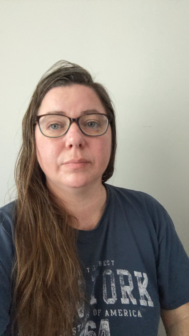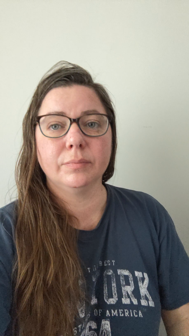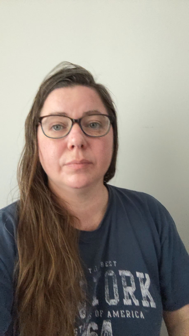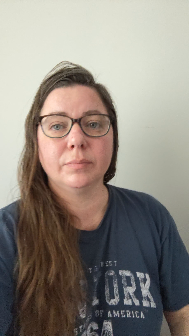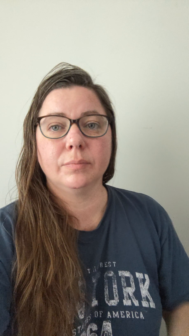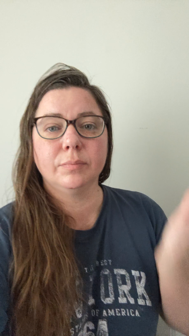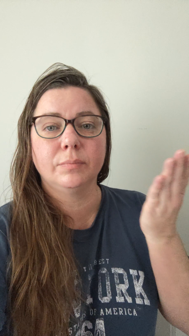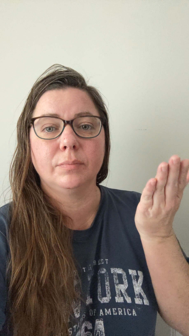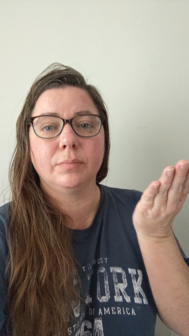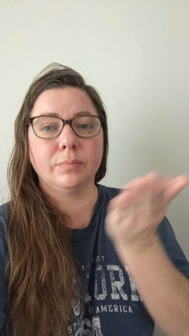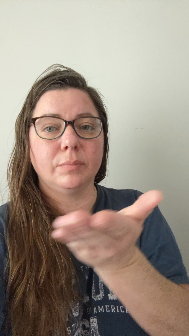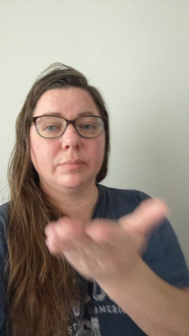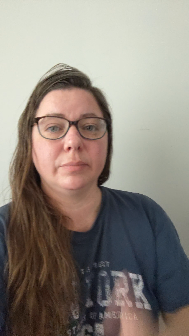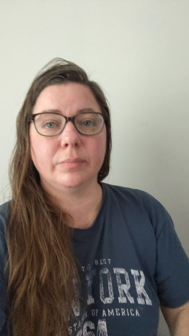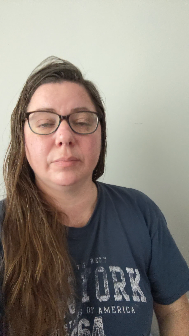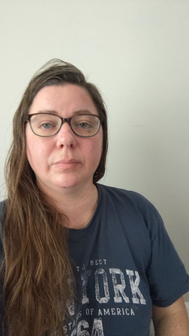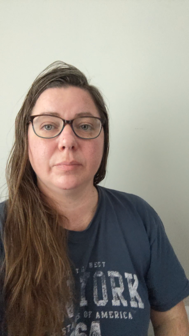bring